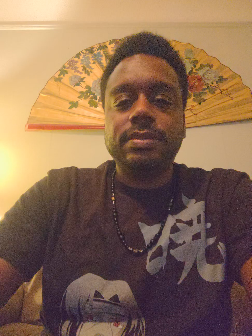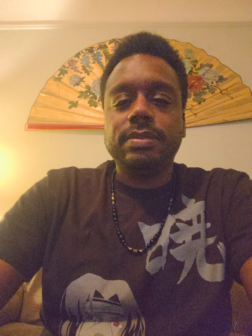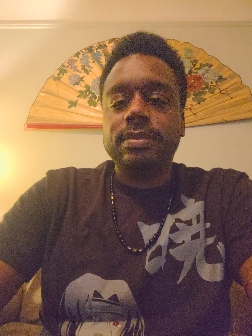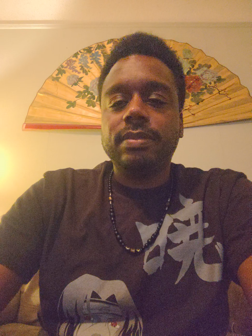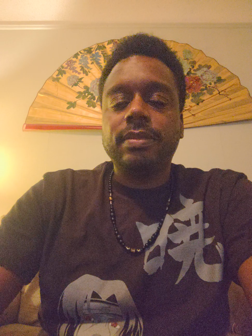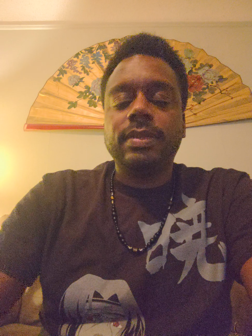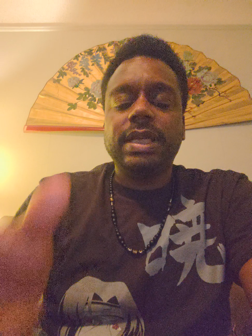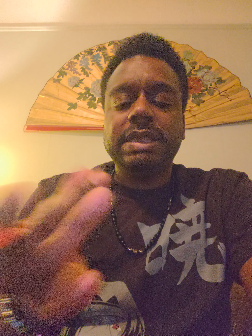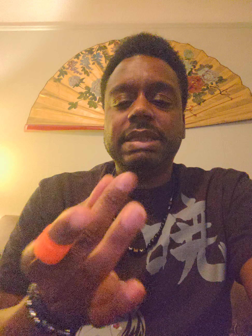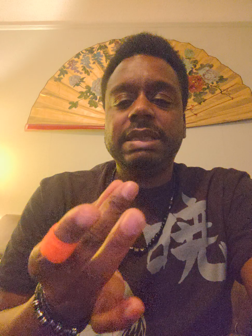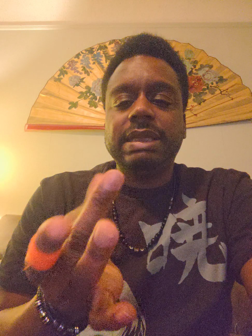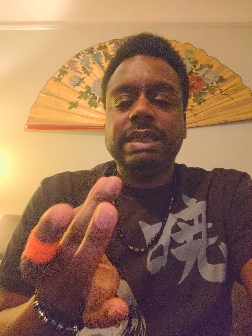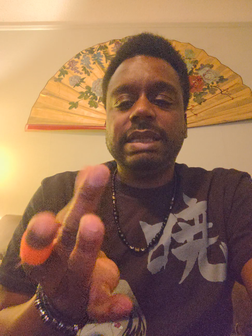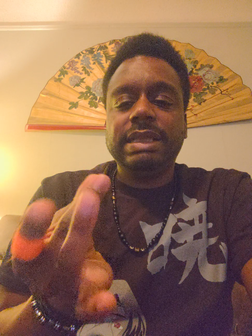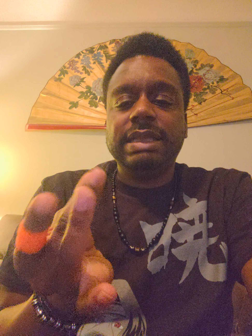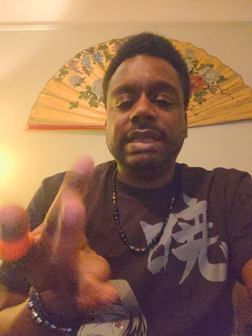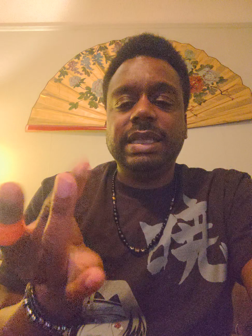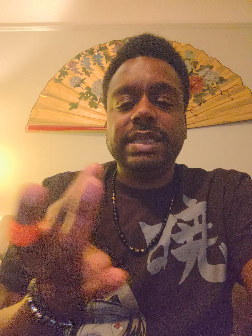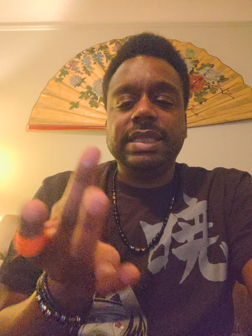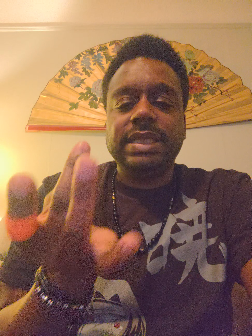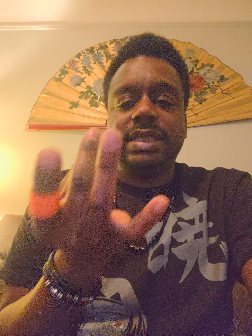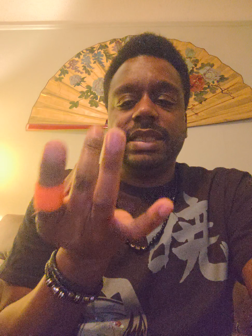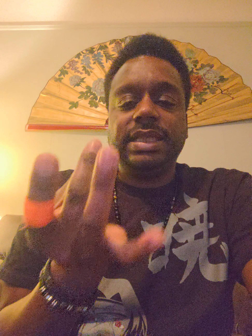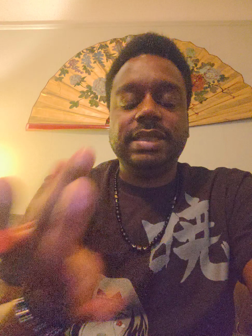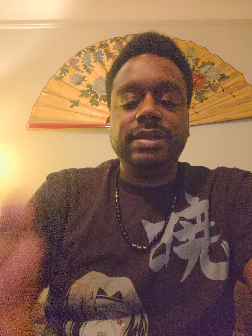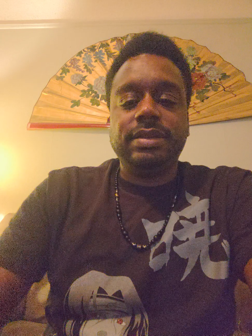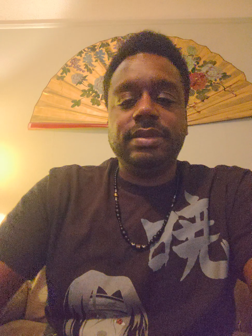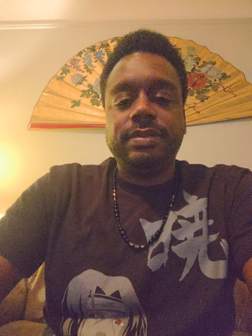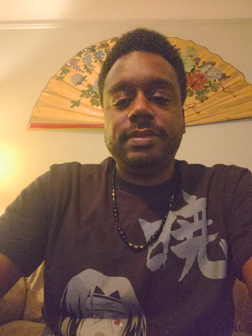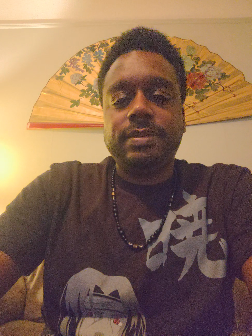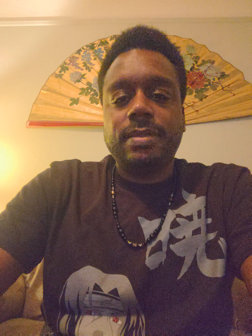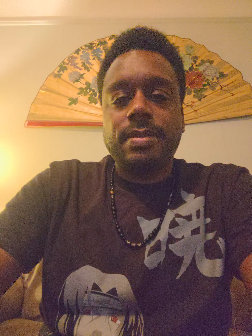sticky